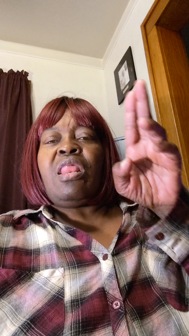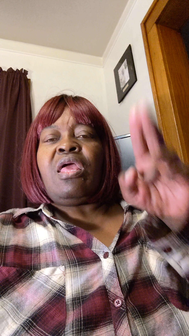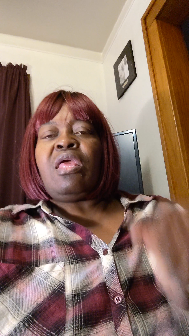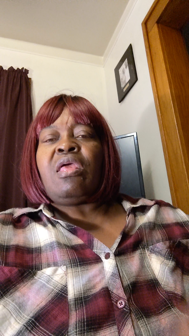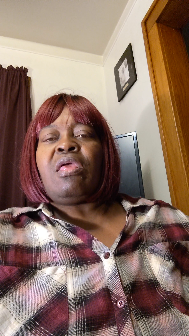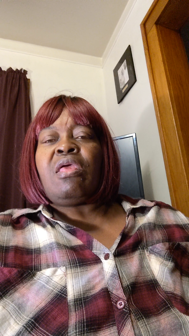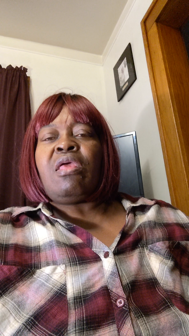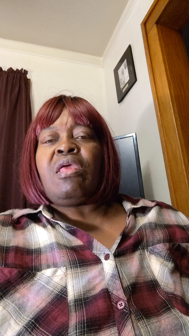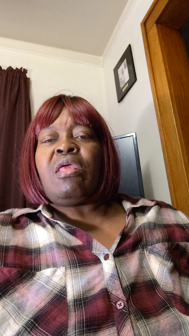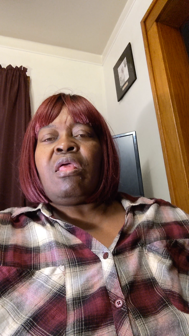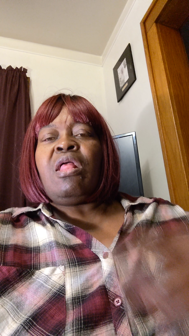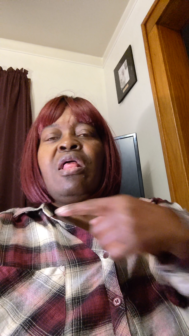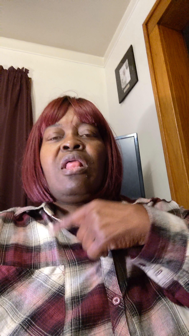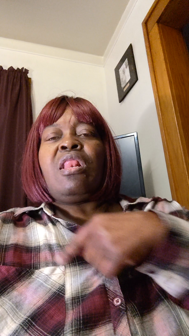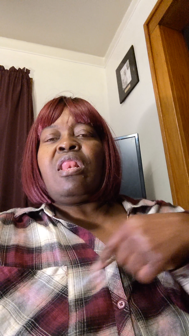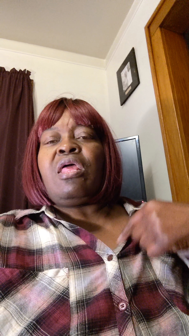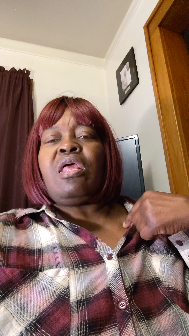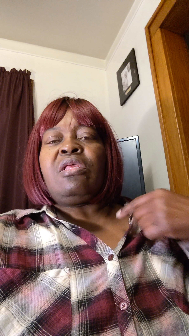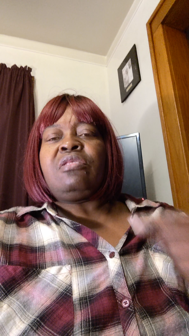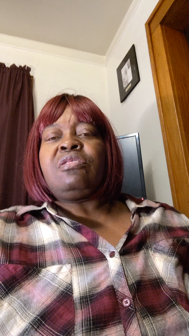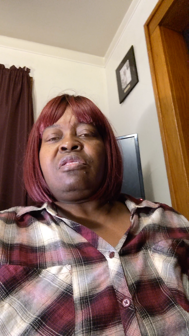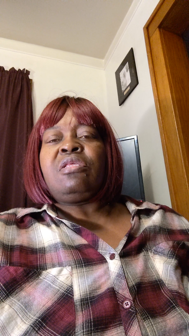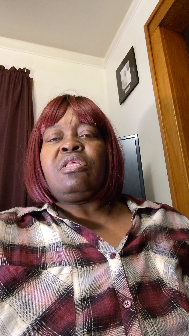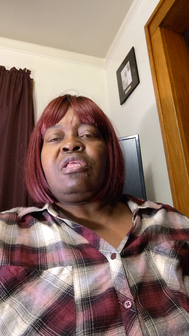necklace